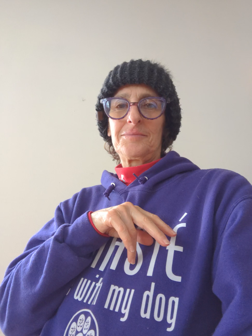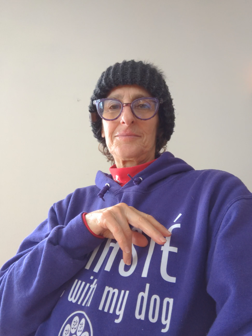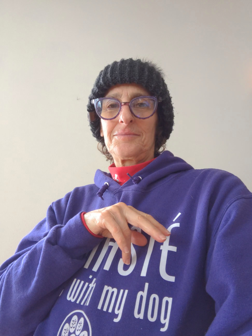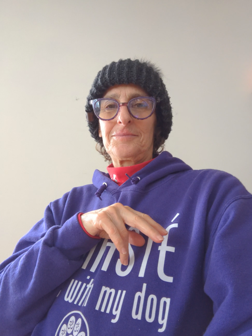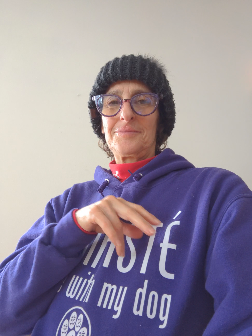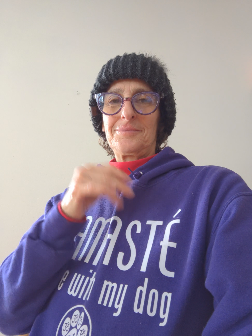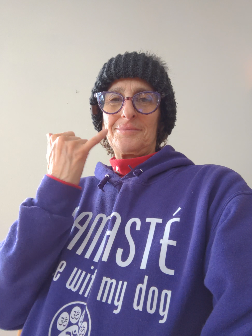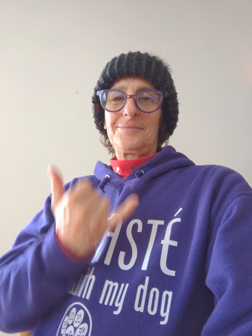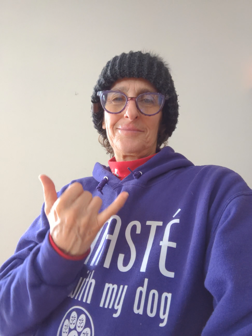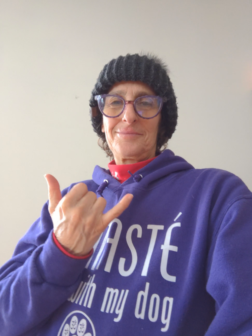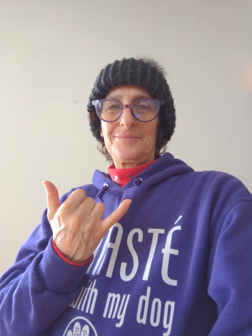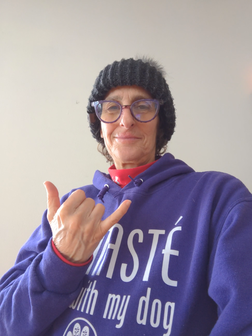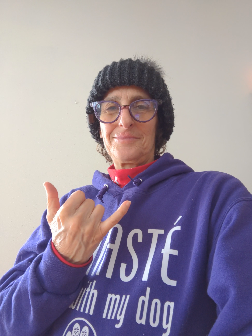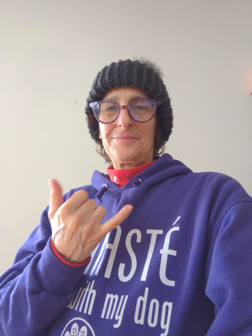now